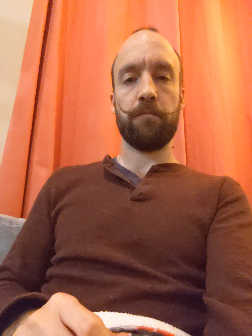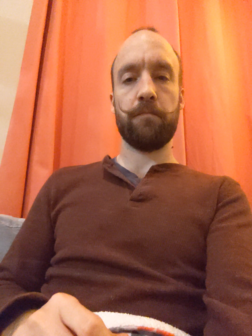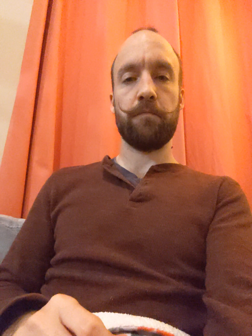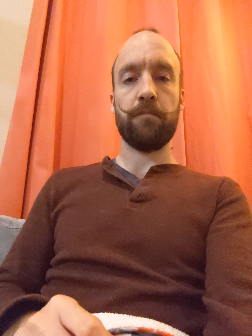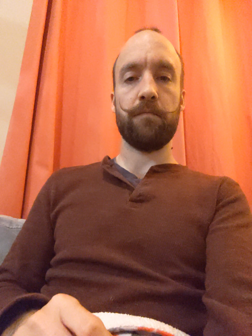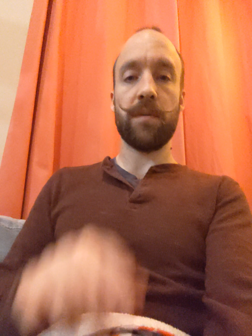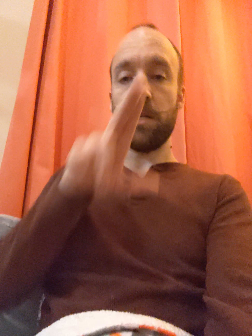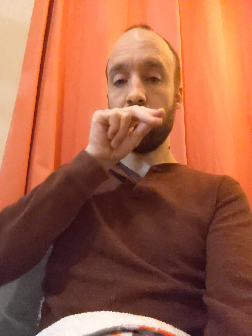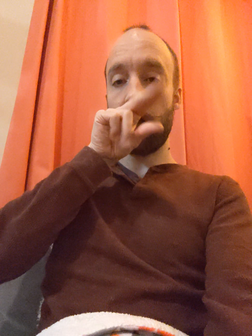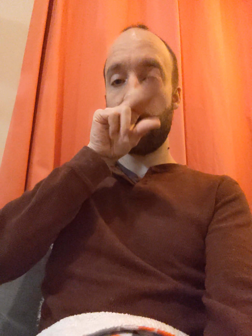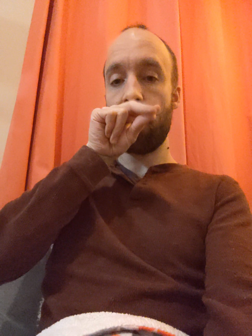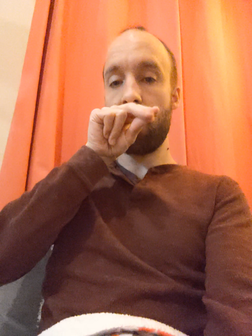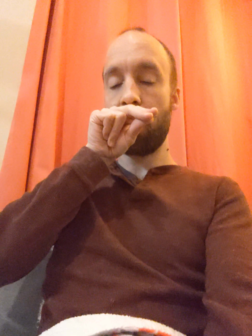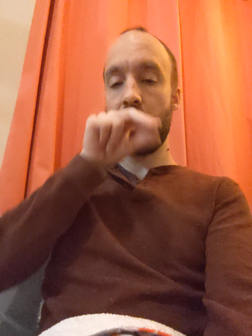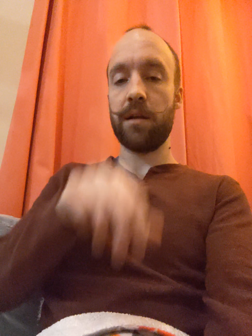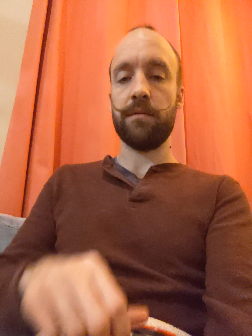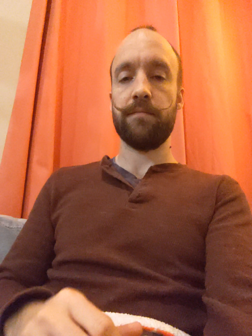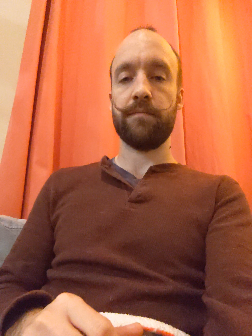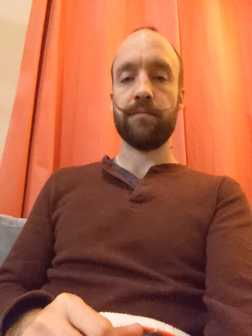duck